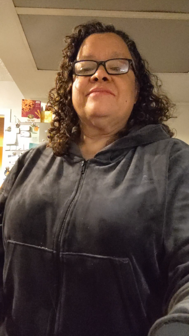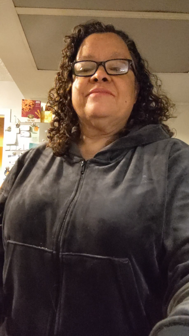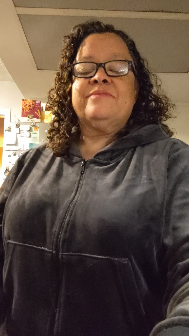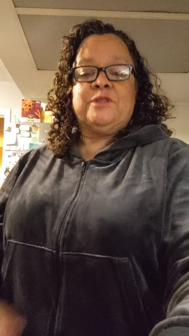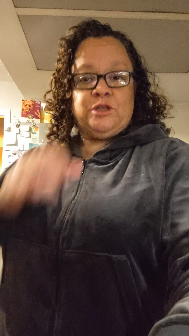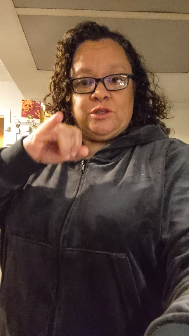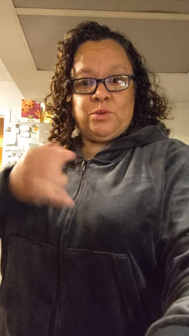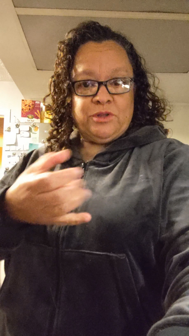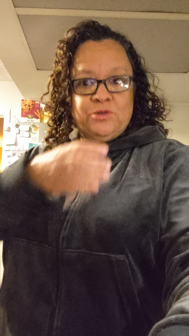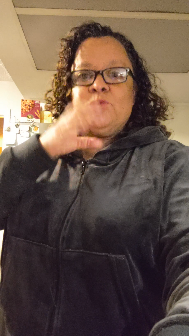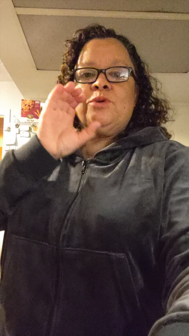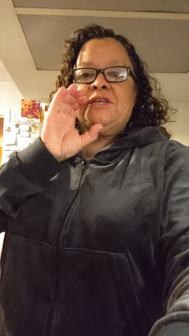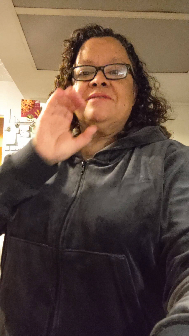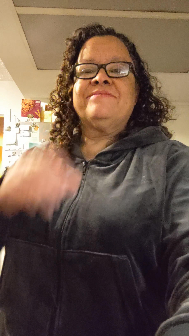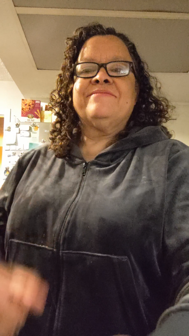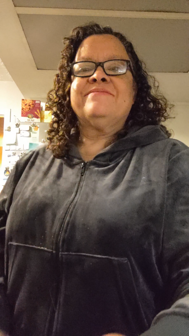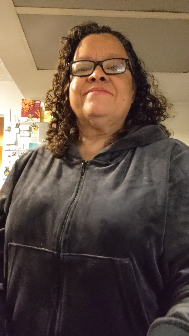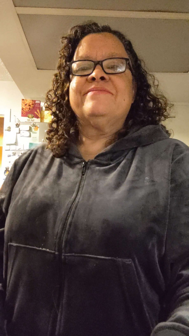juice